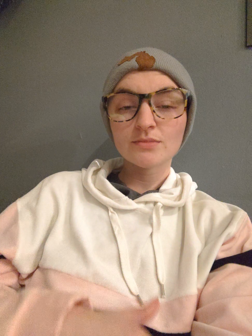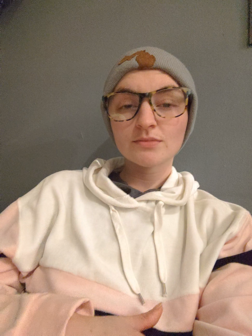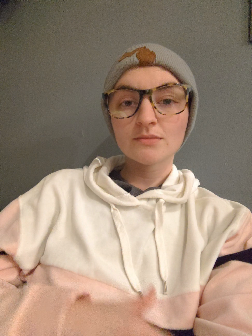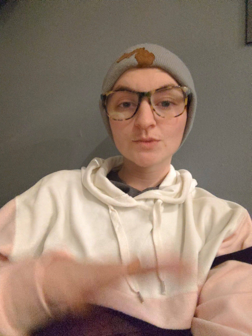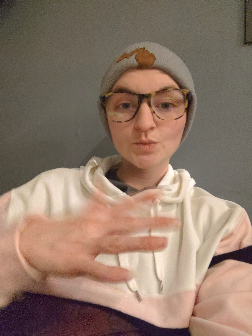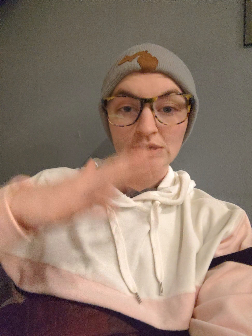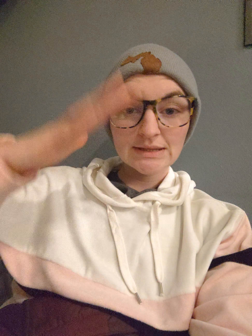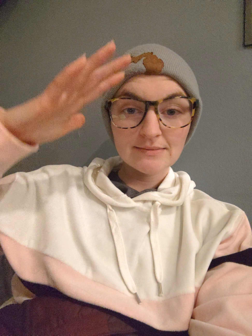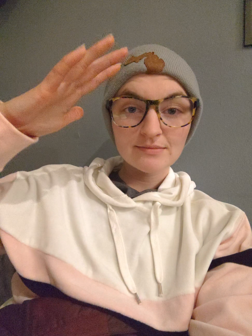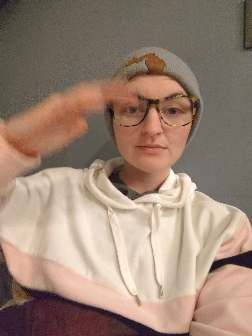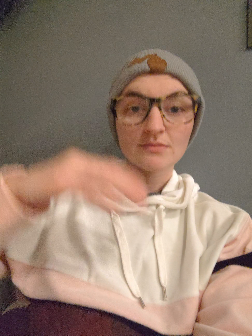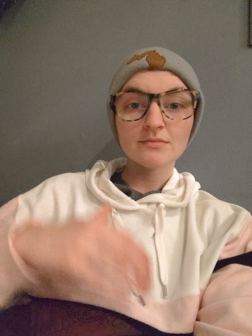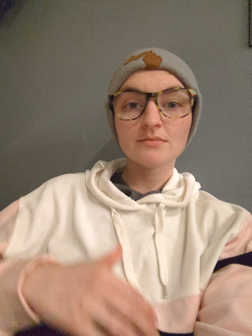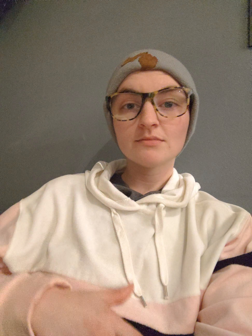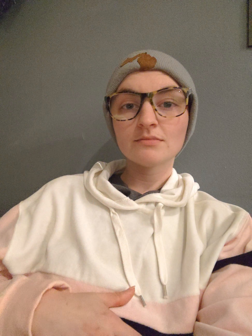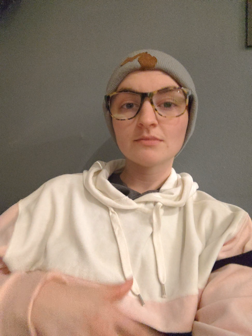helicopter